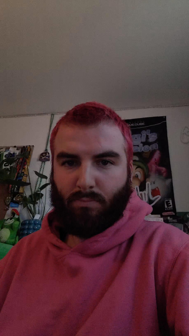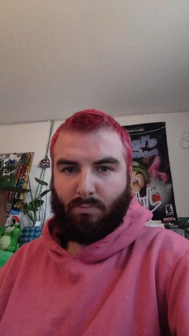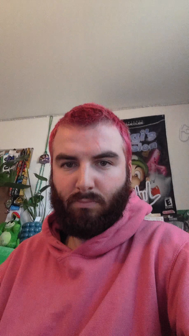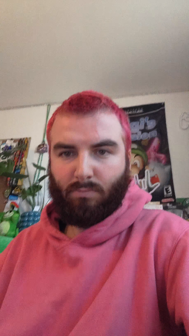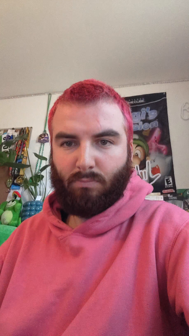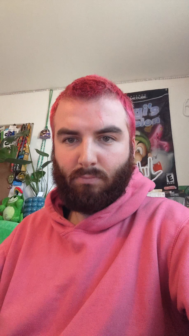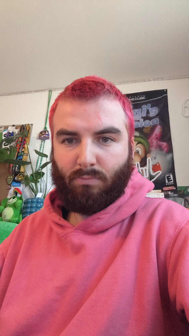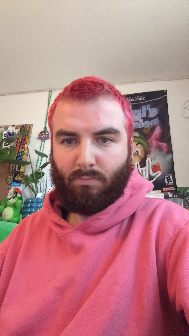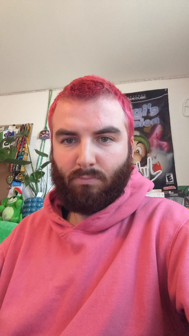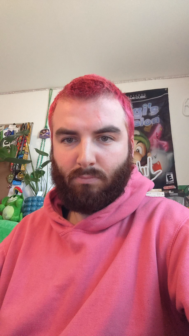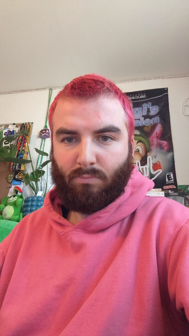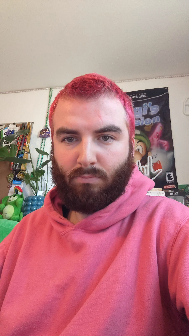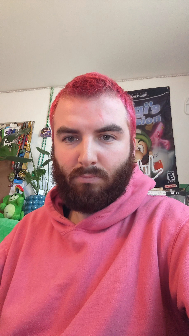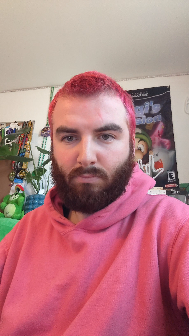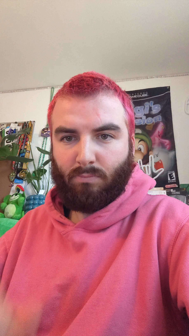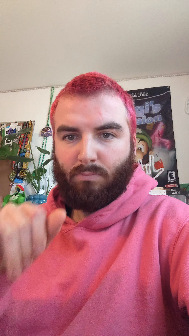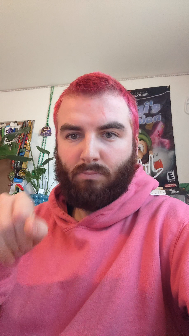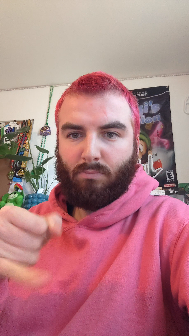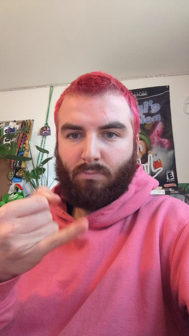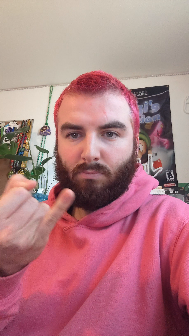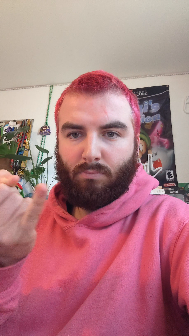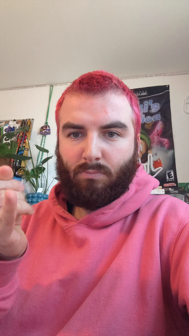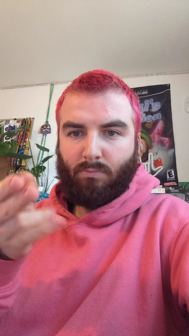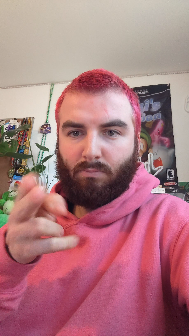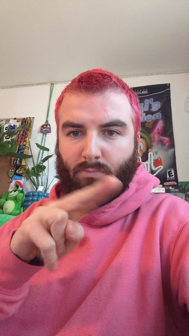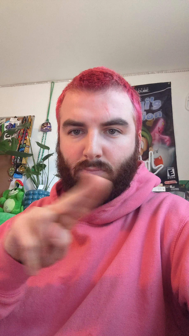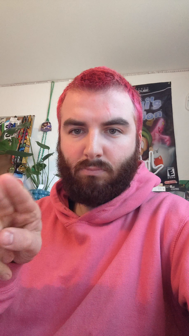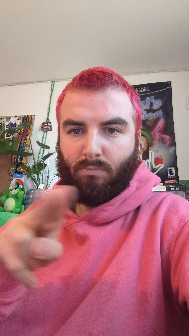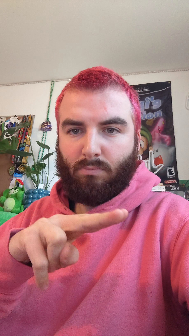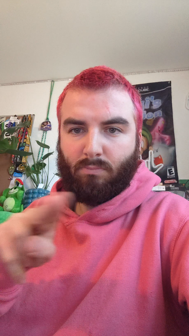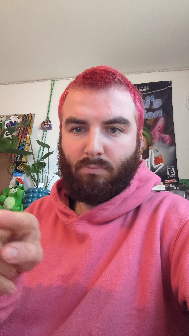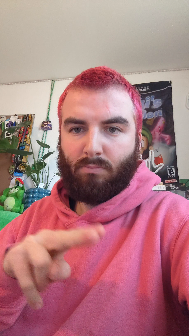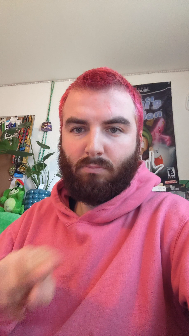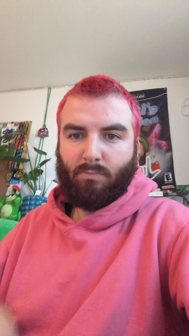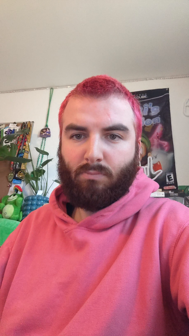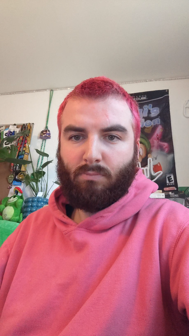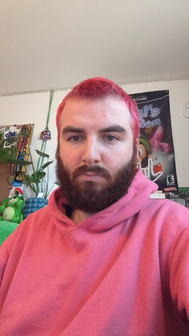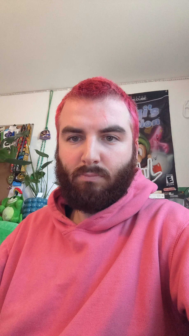jelly